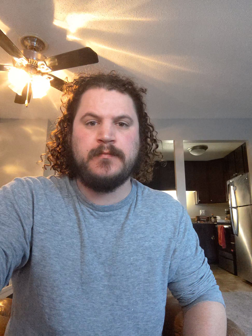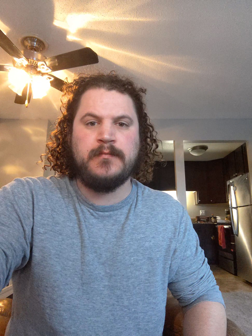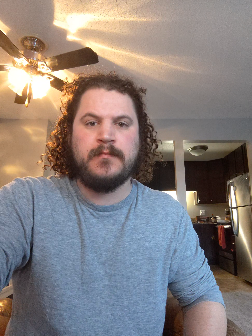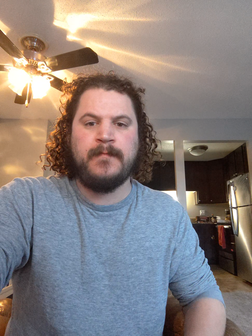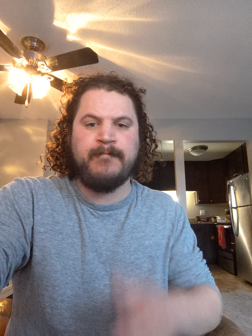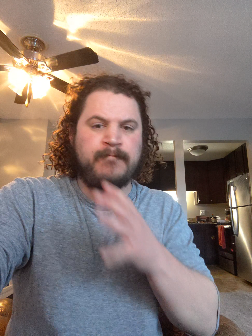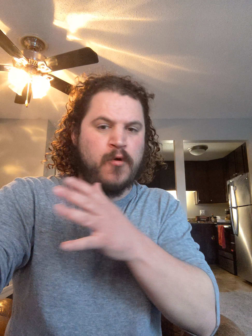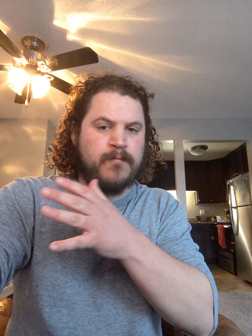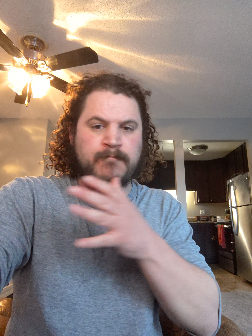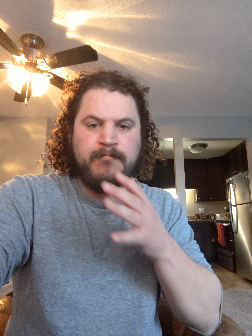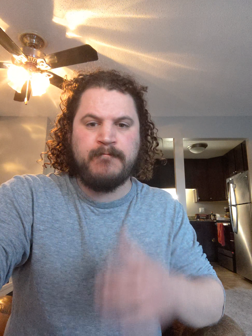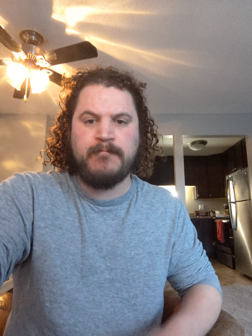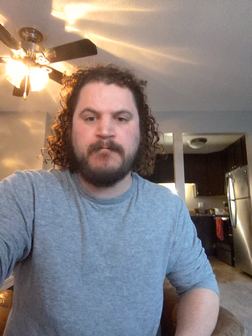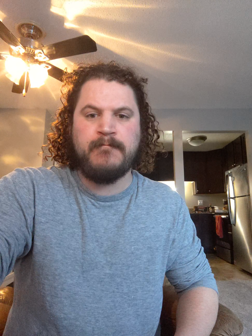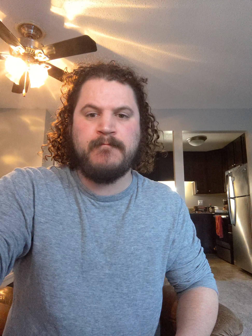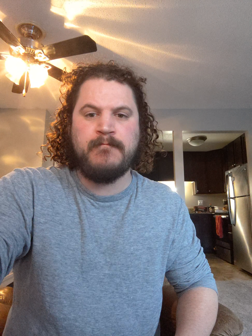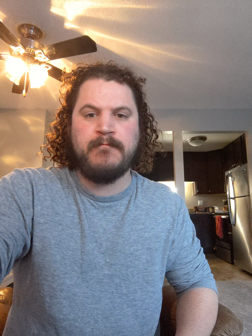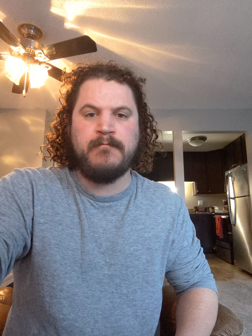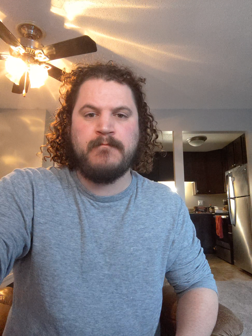farm